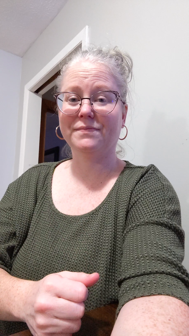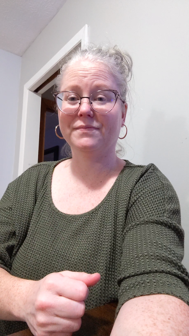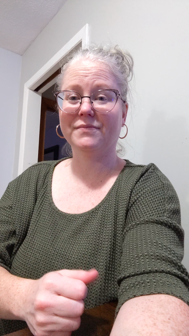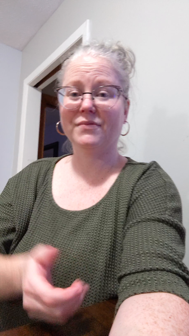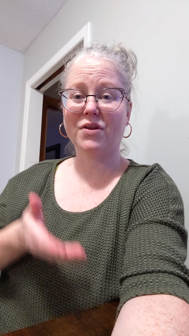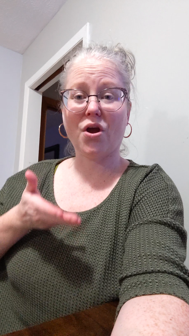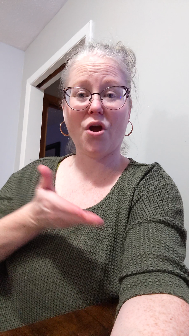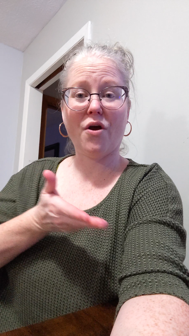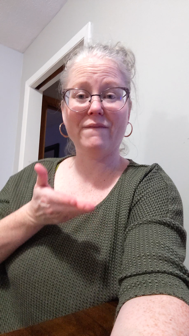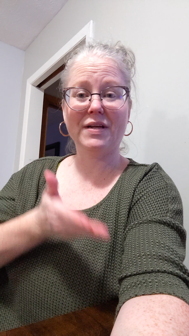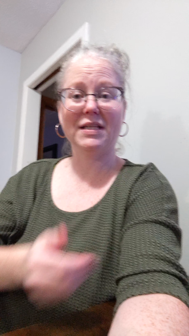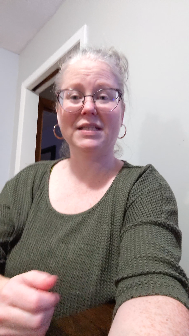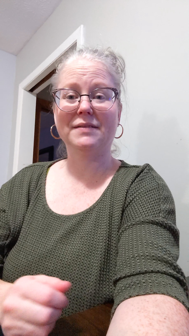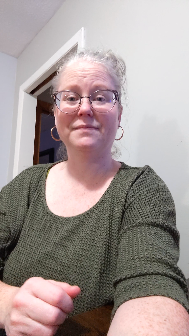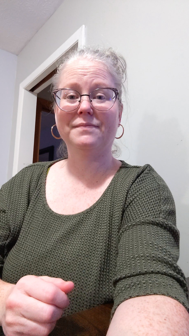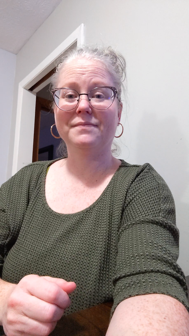oven